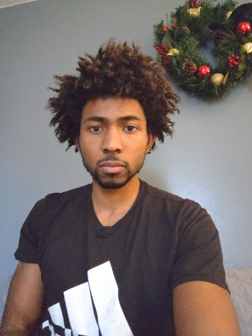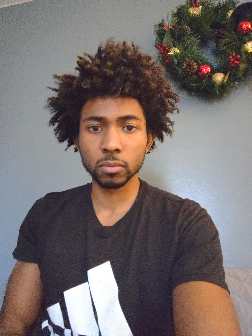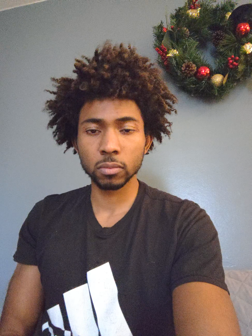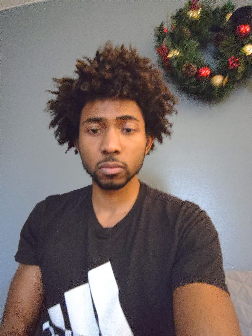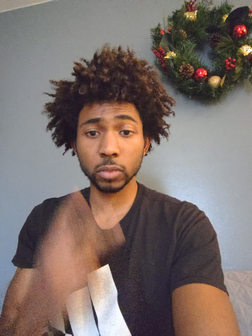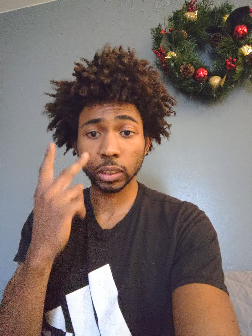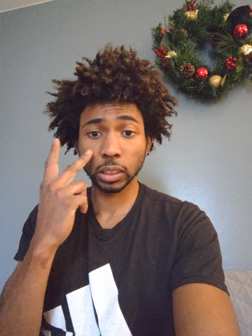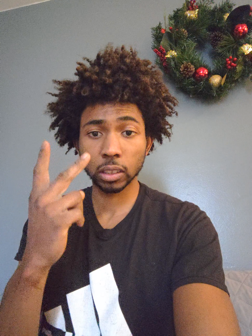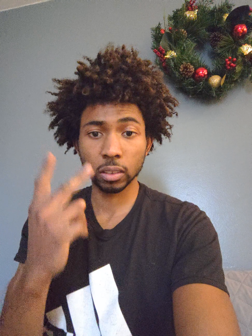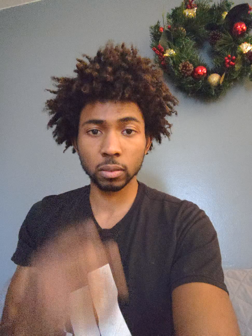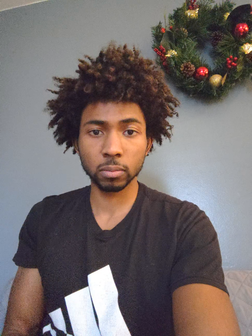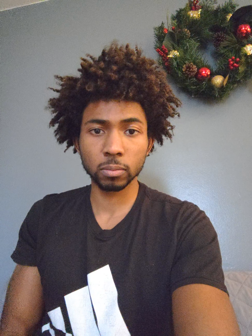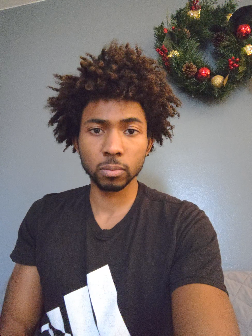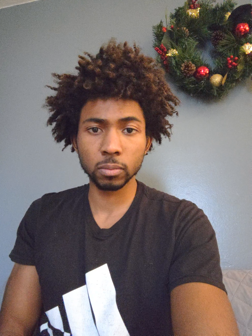see